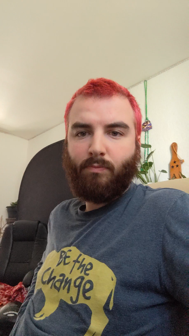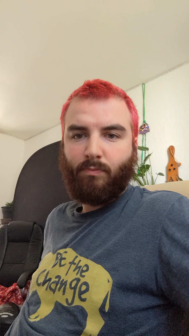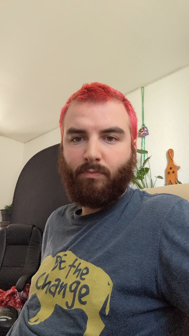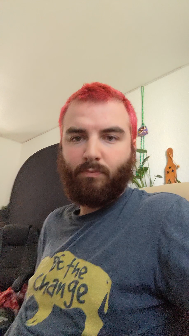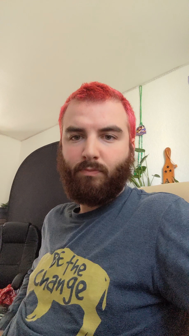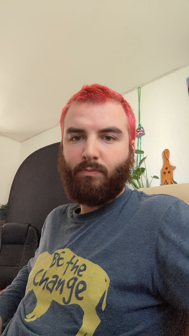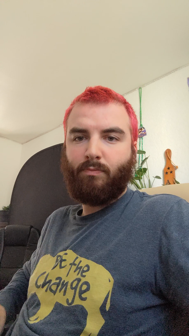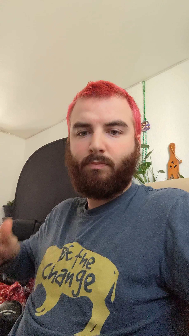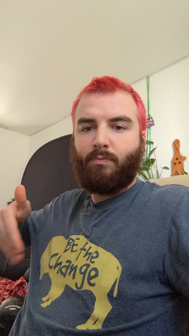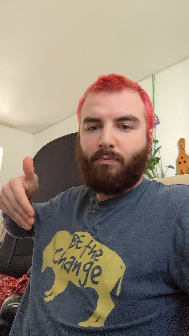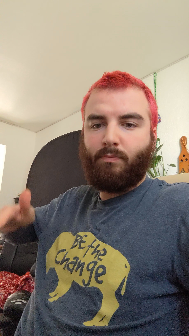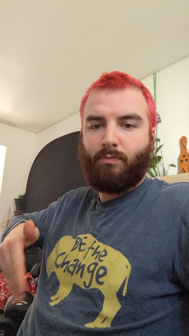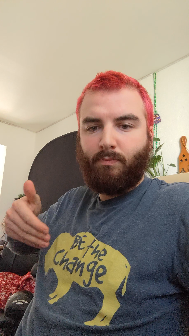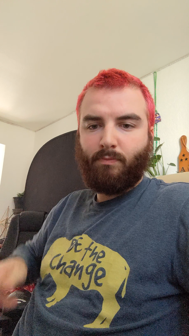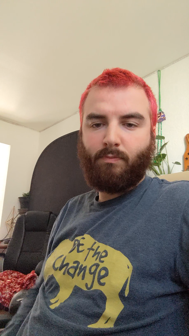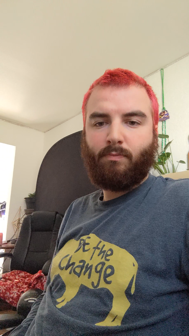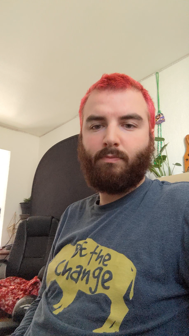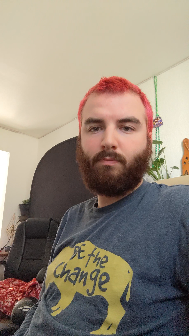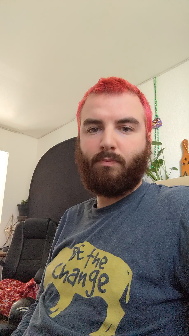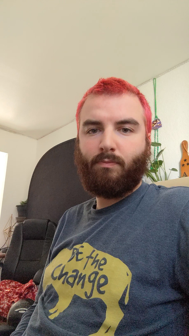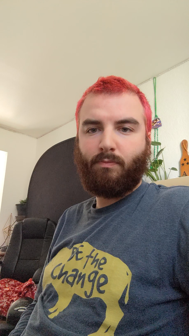pants